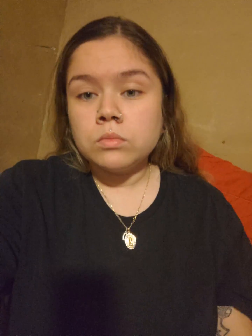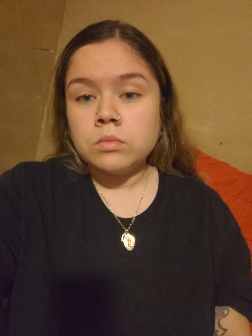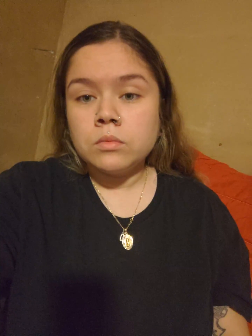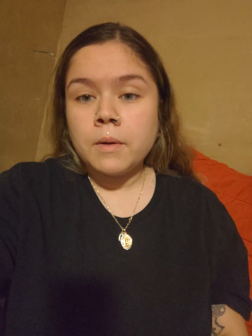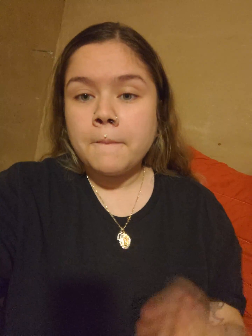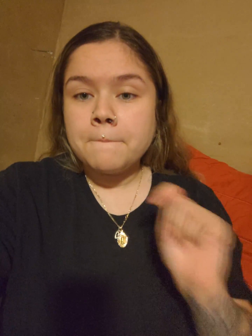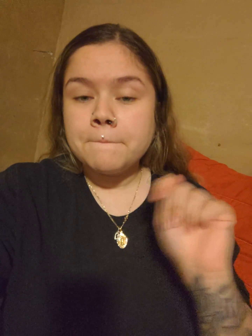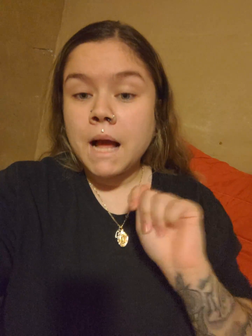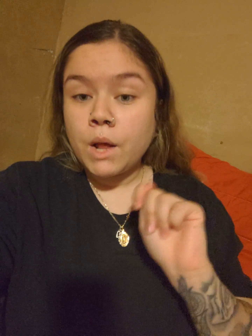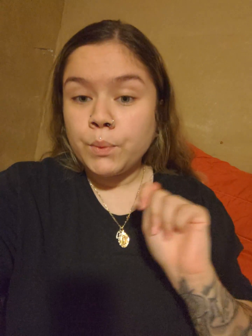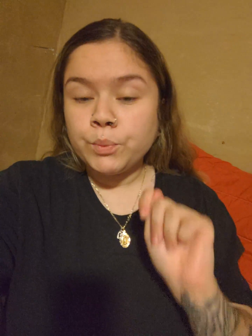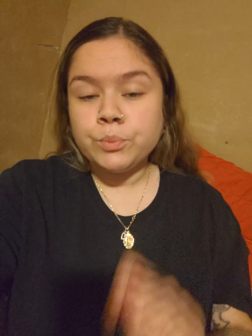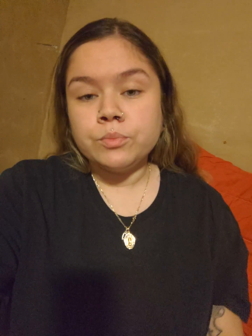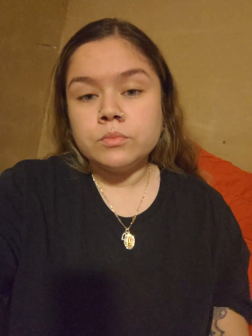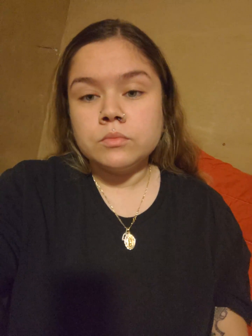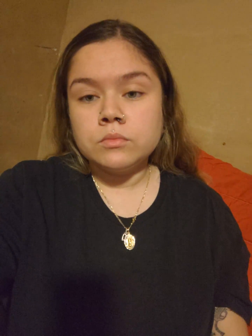bathroom